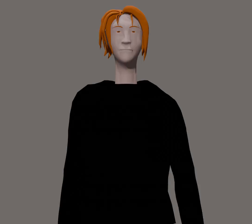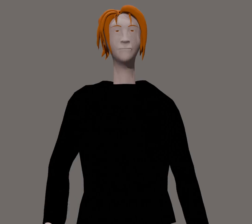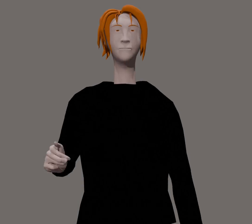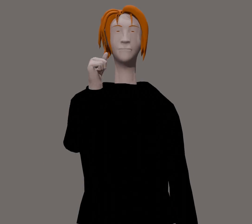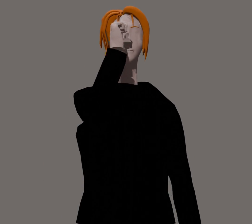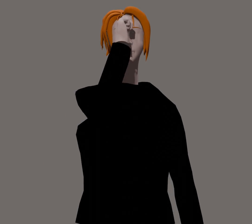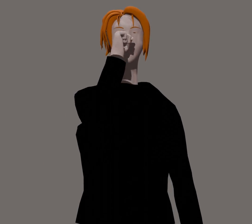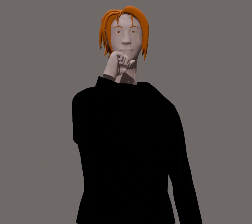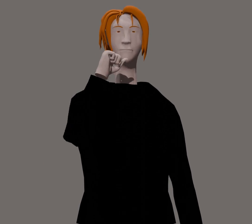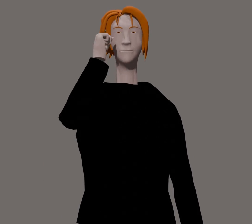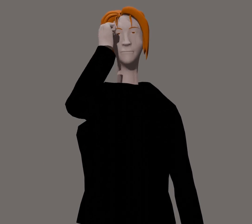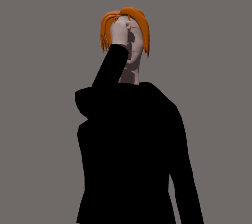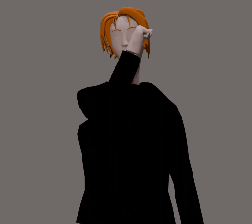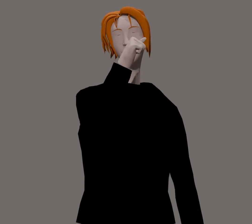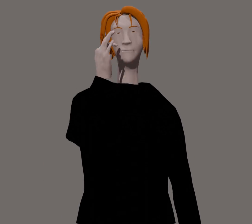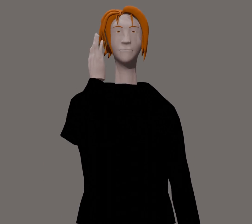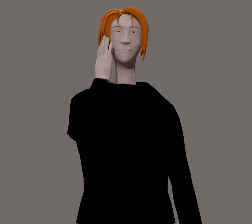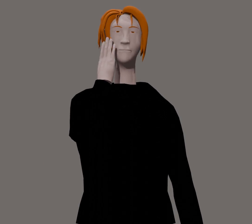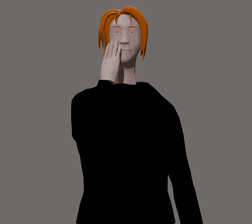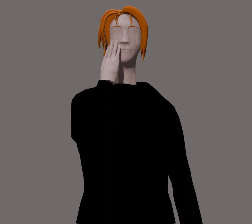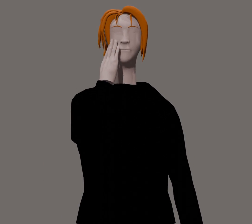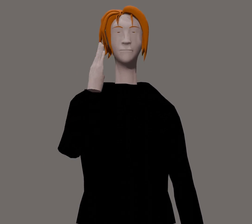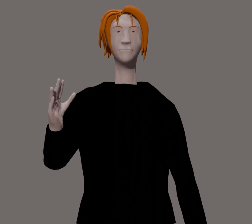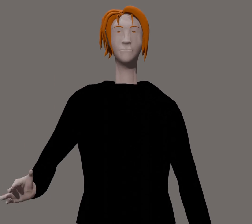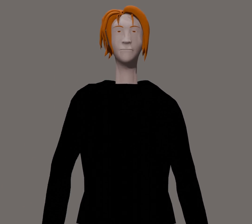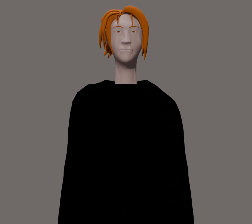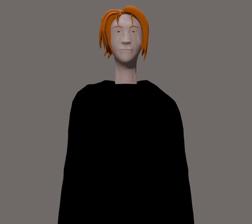Confirmation